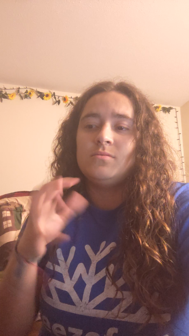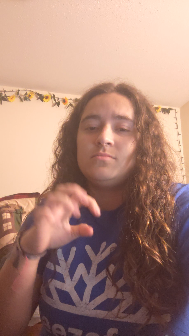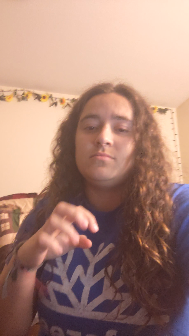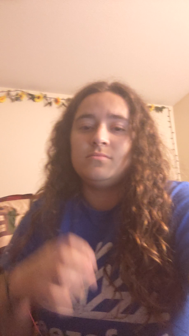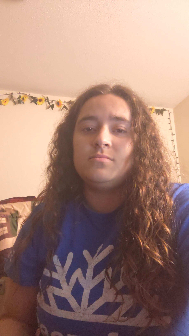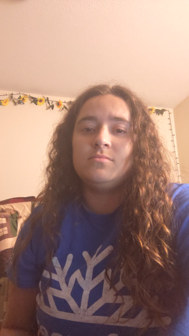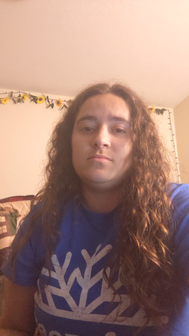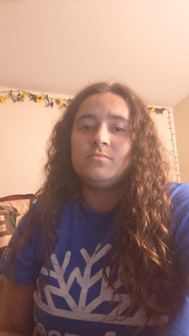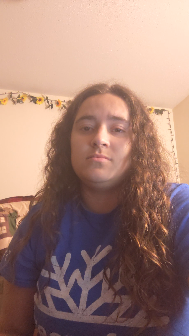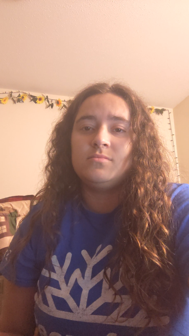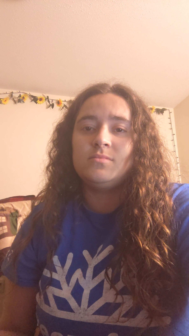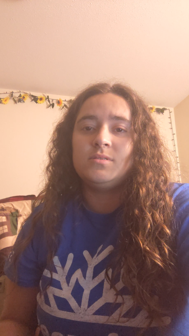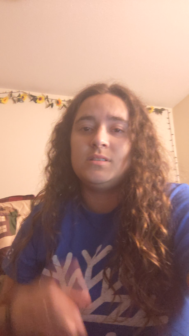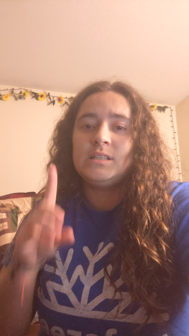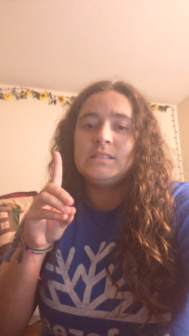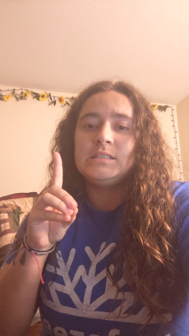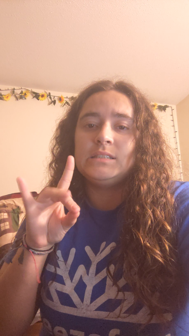did